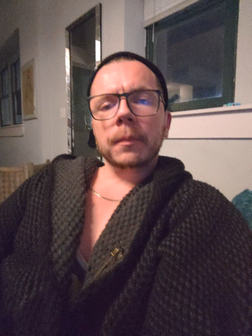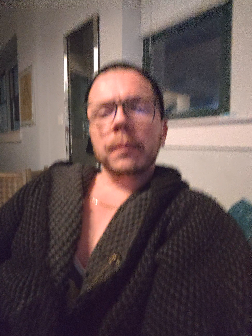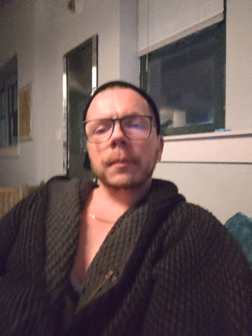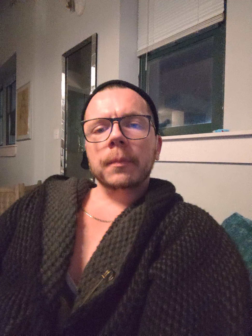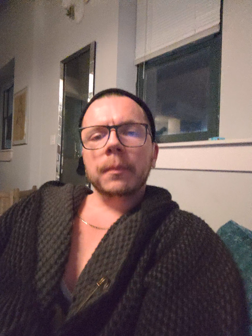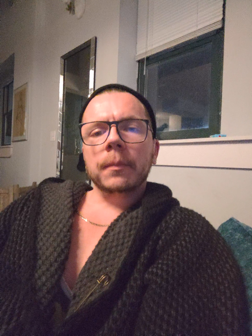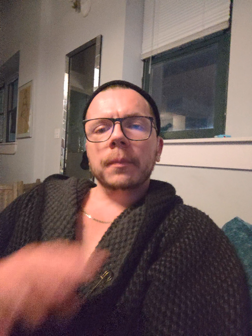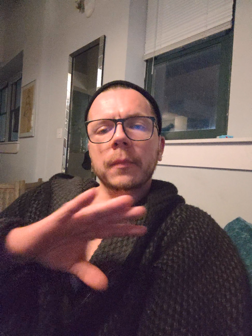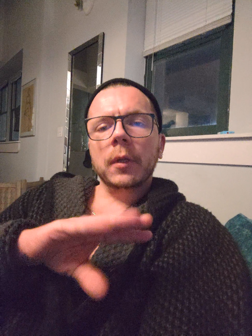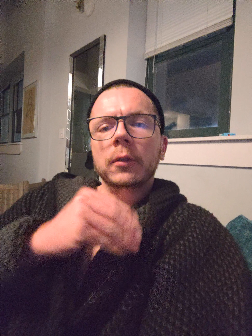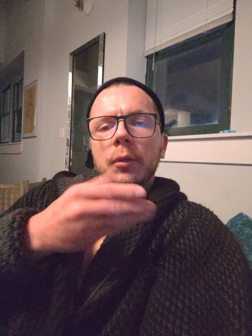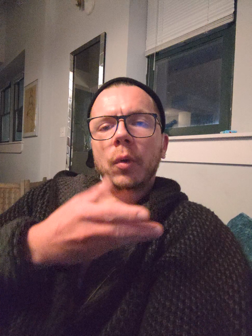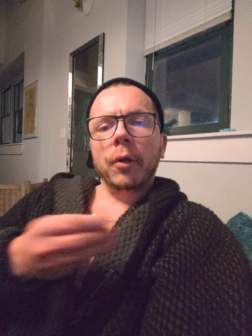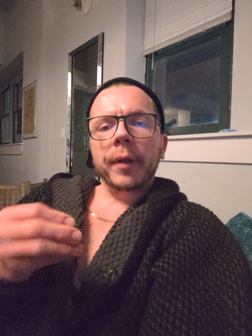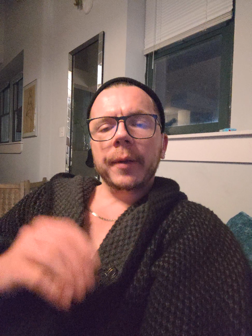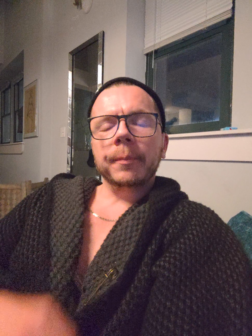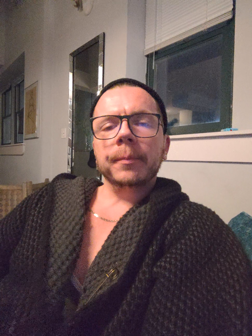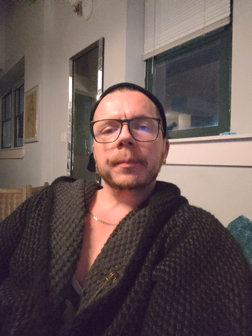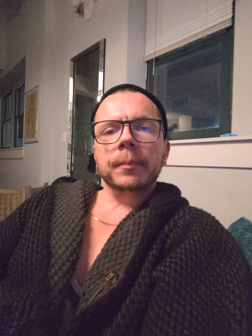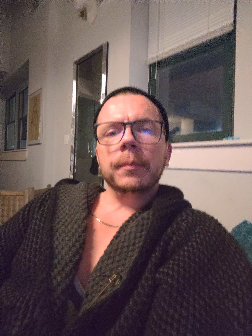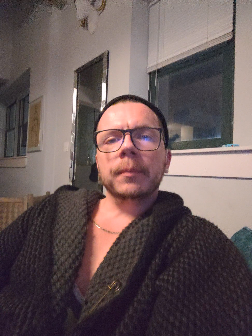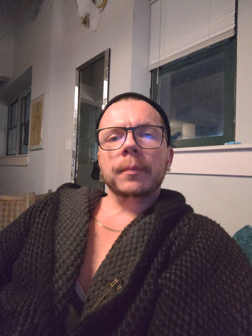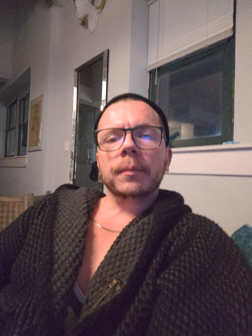story